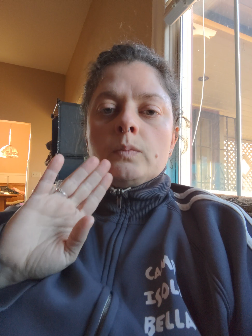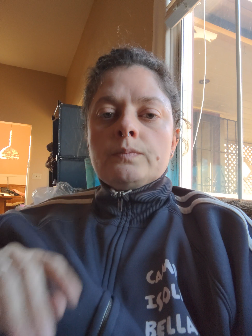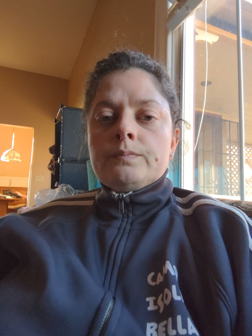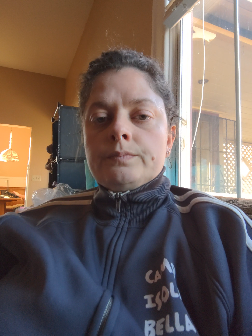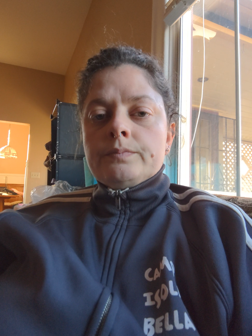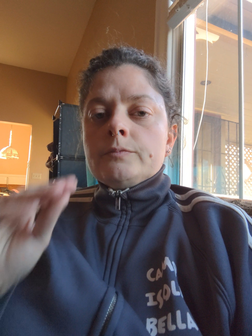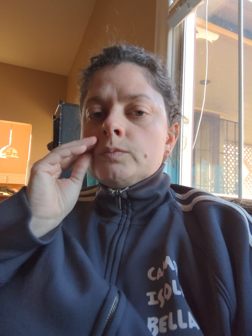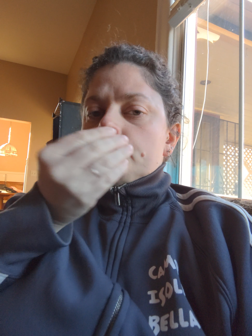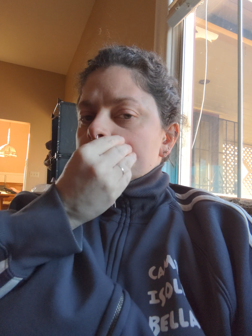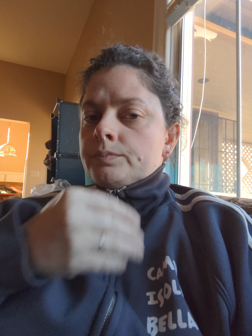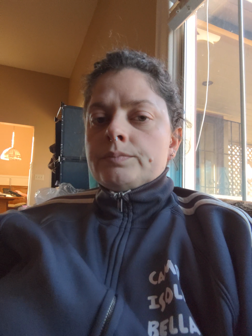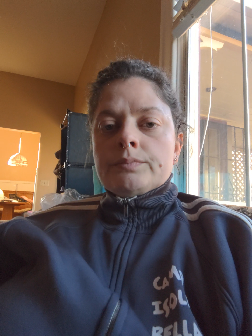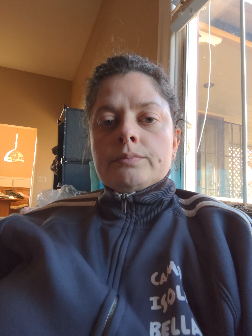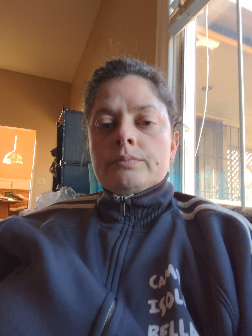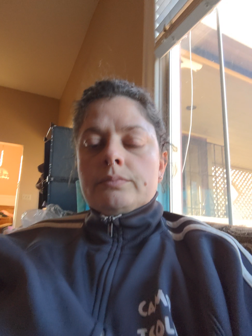flower